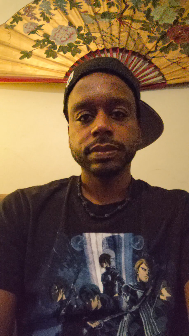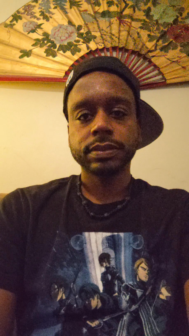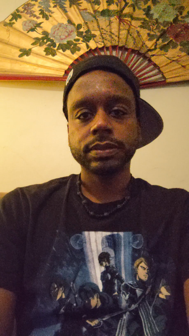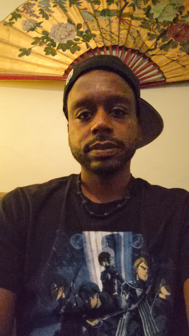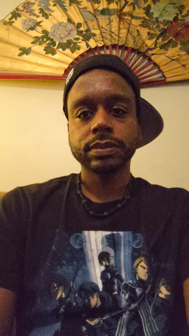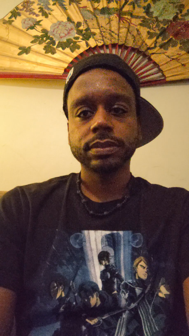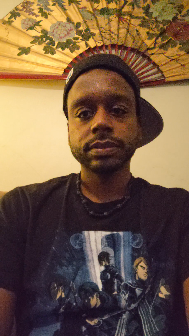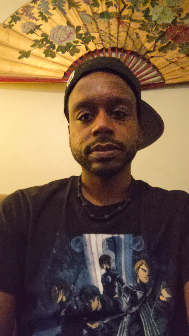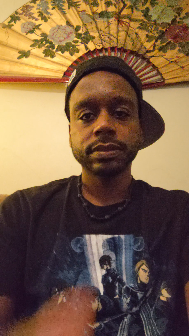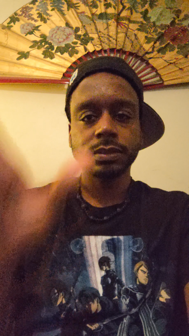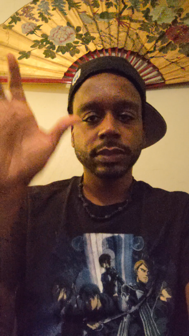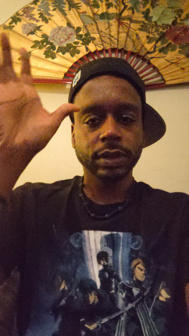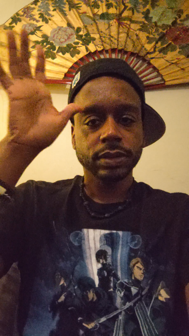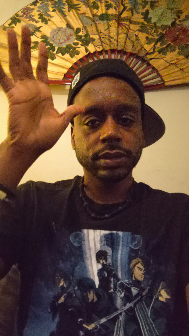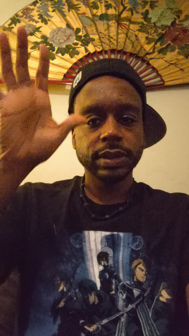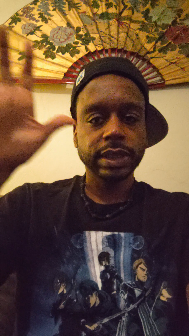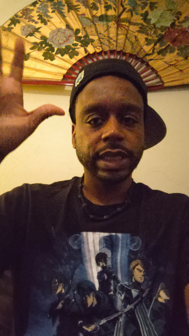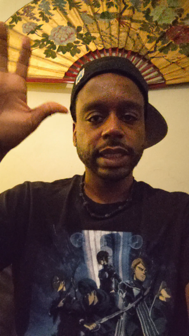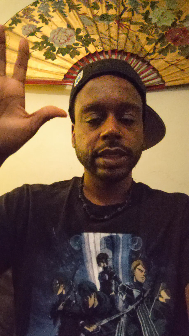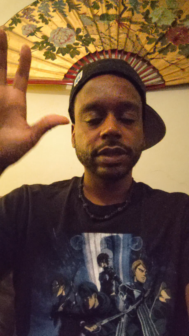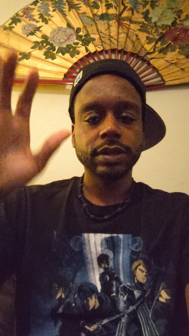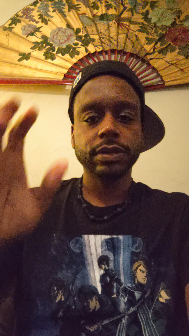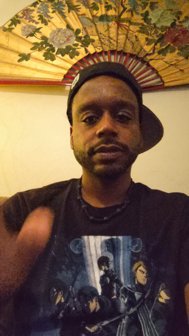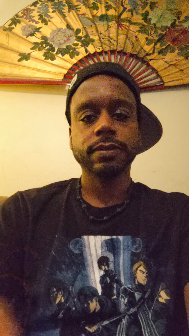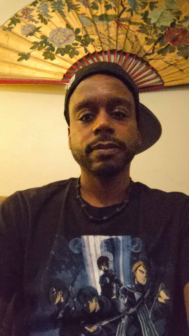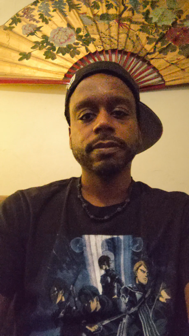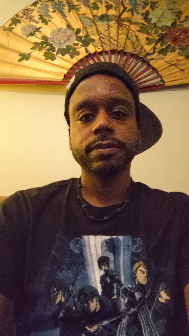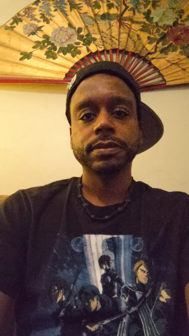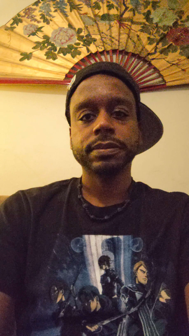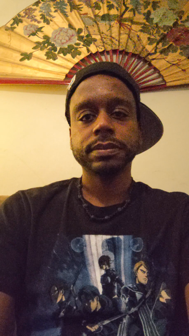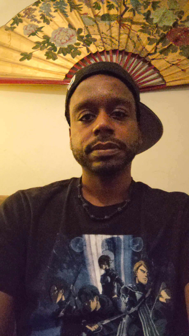deer